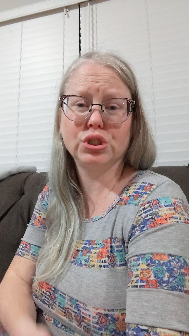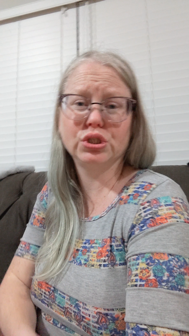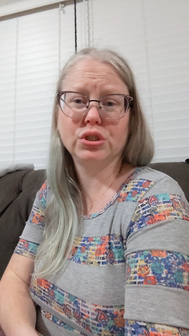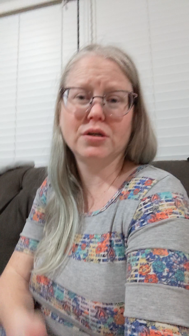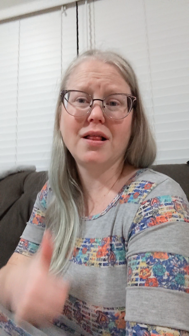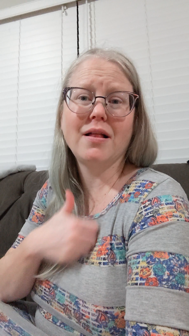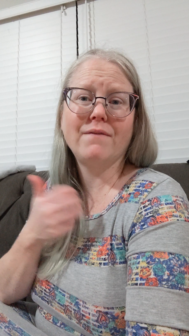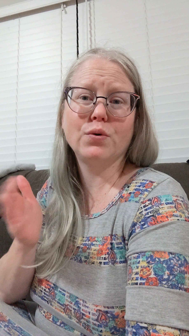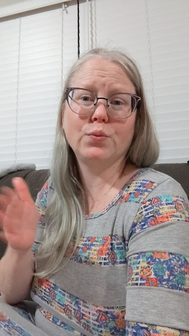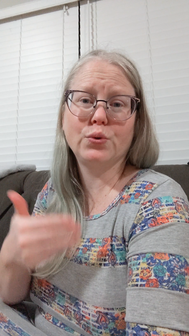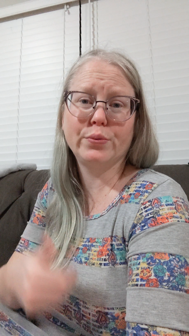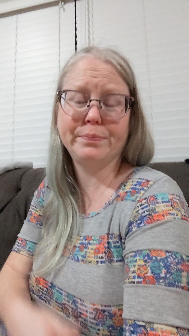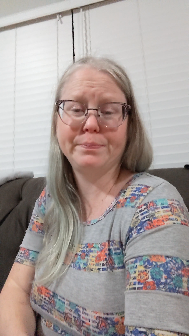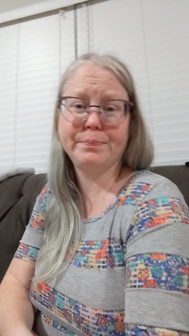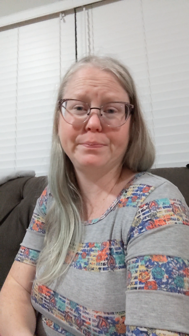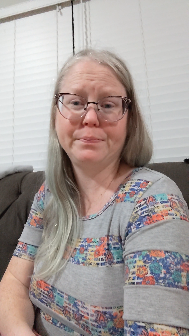living room